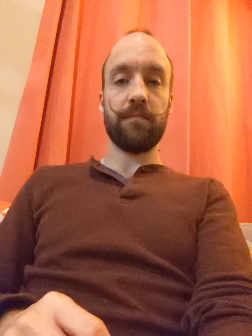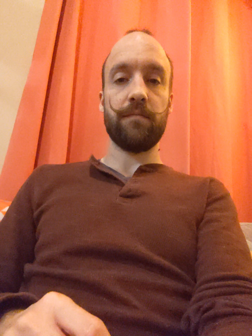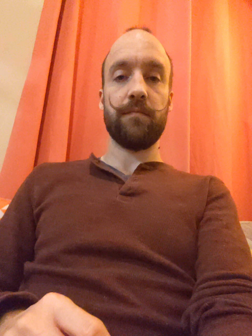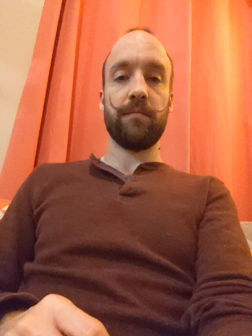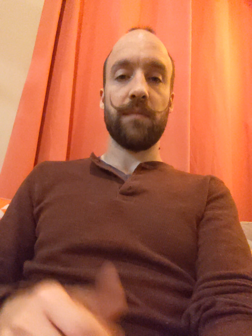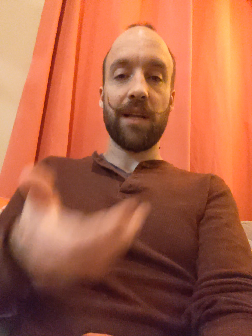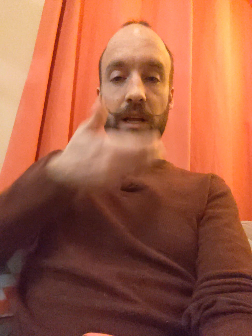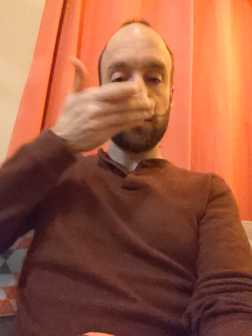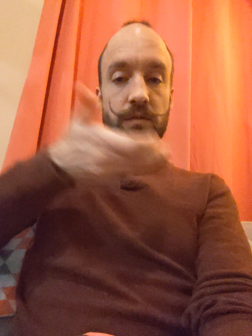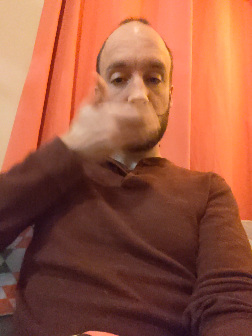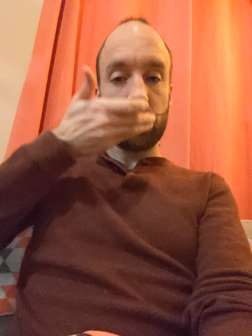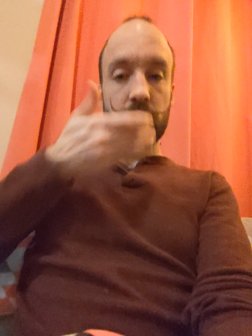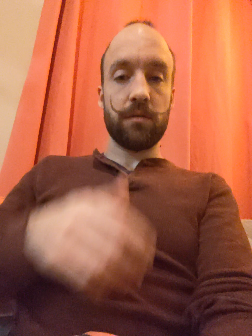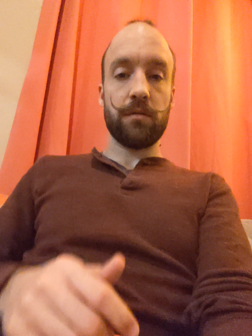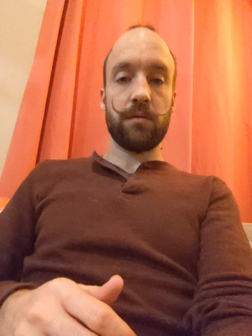cereal